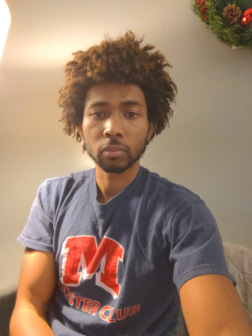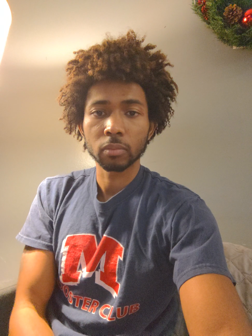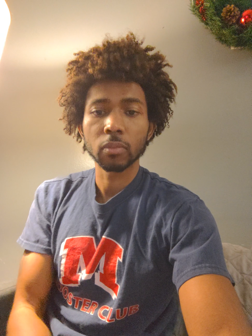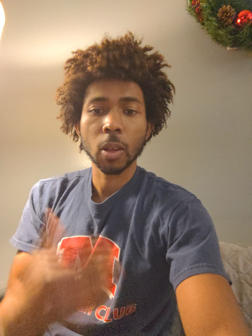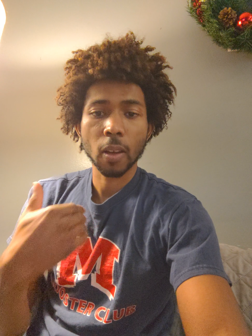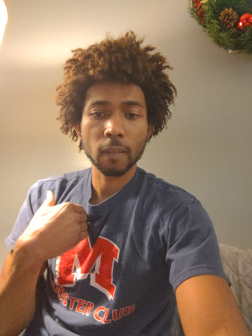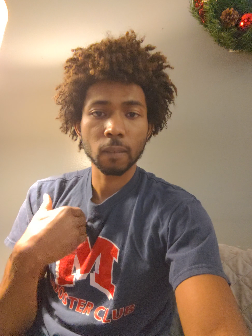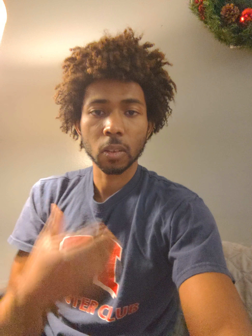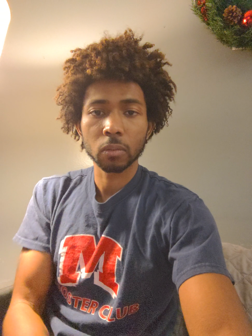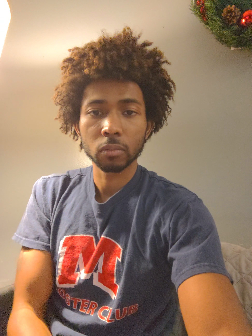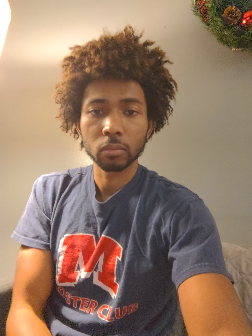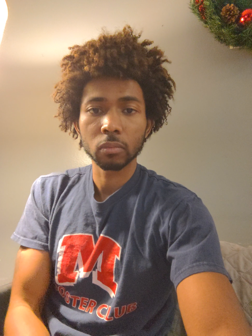have